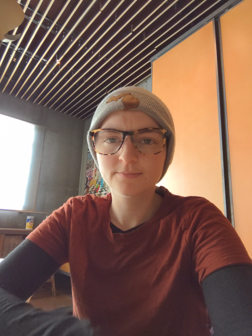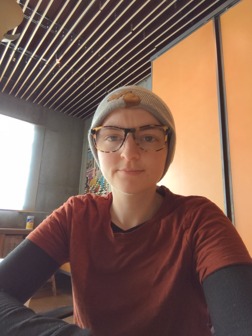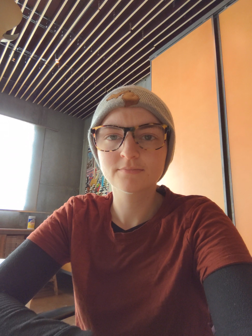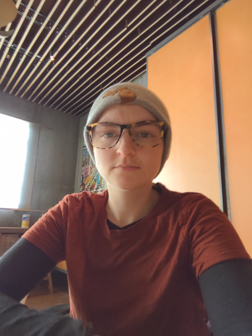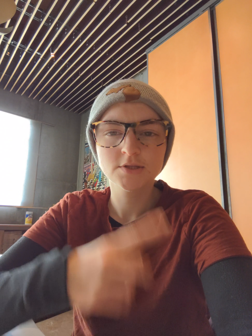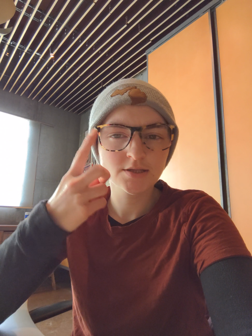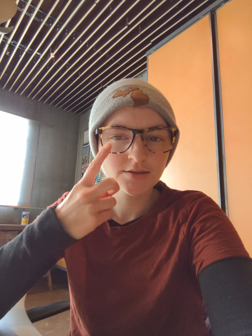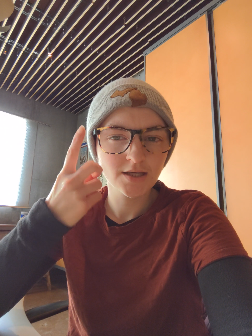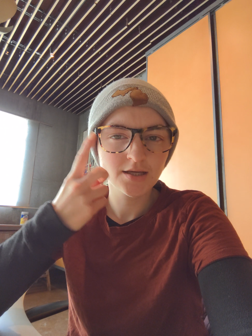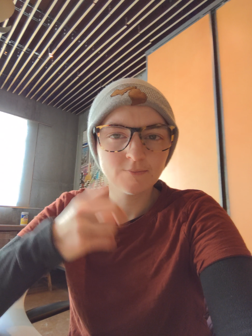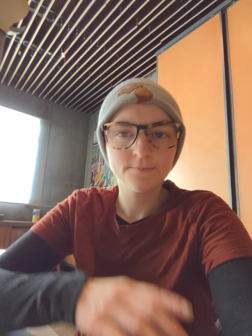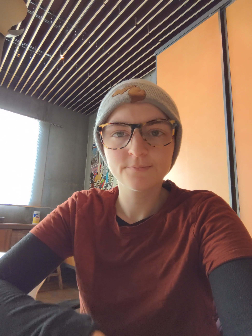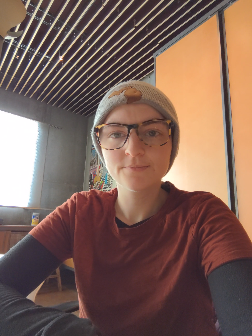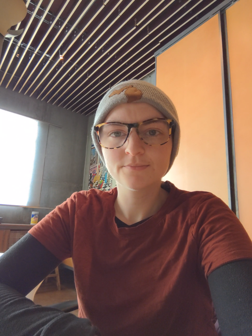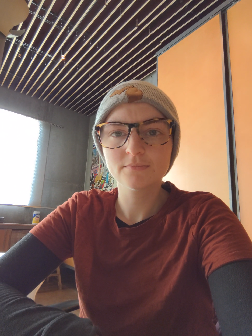think